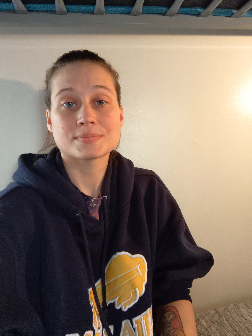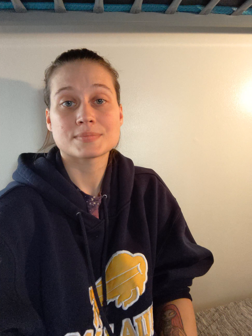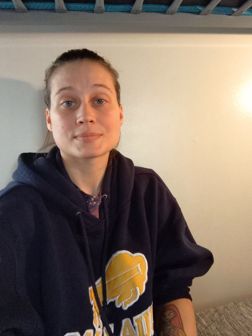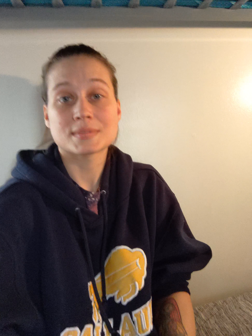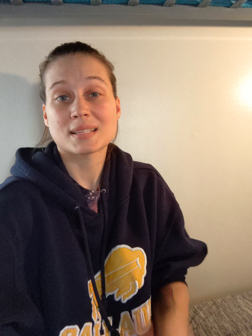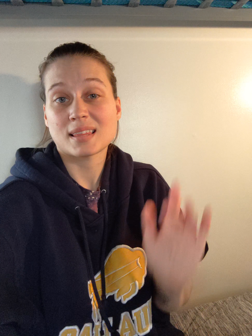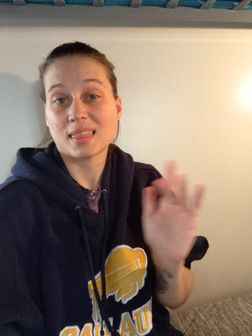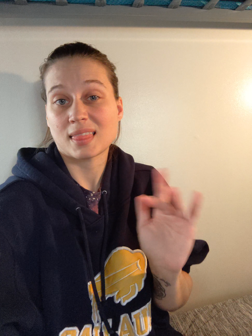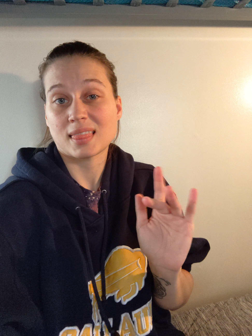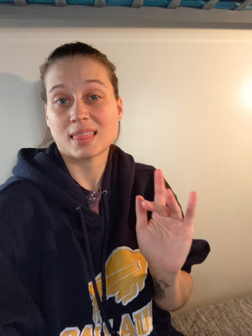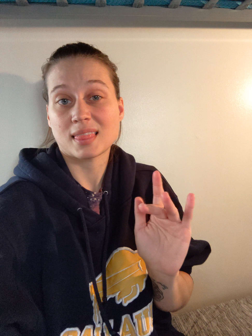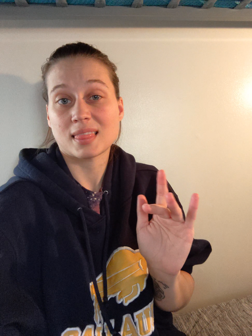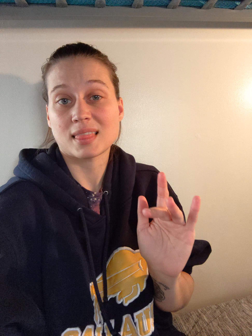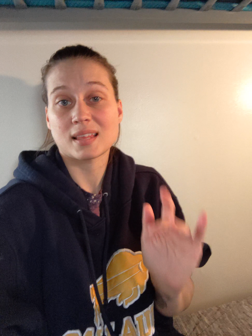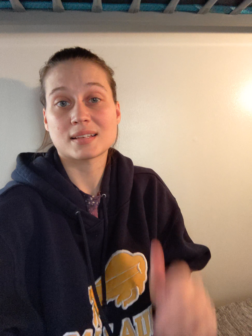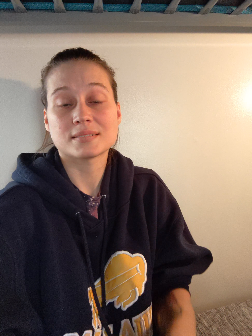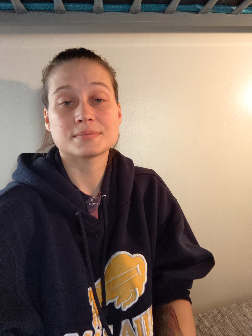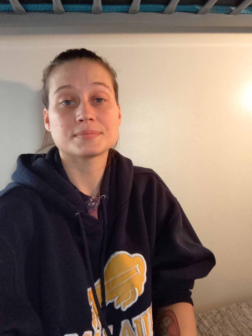yucky